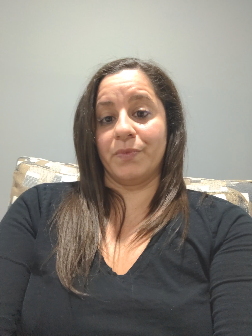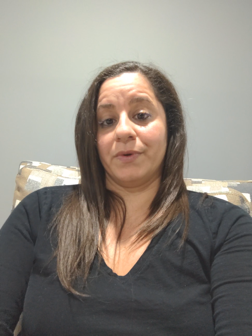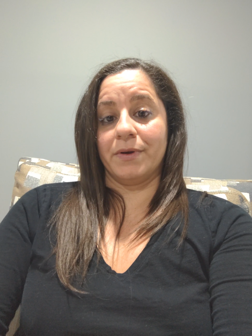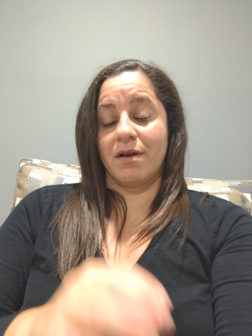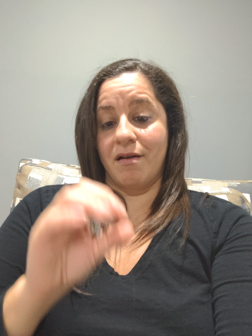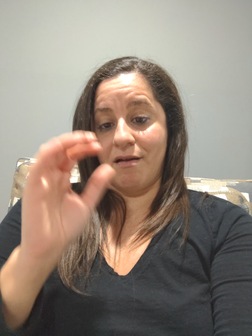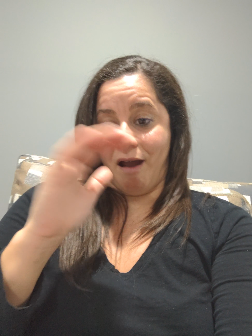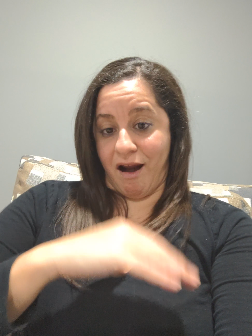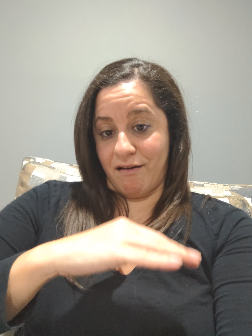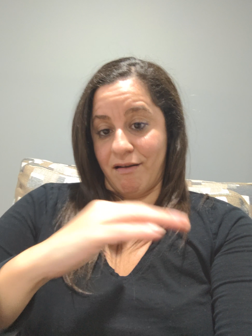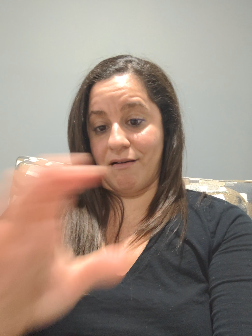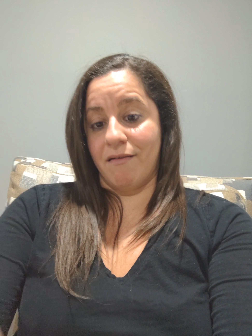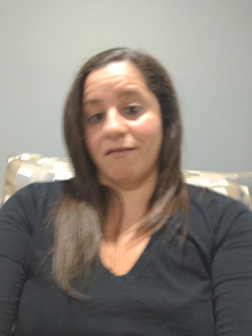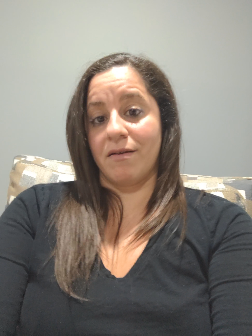on